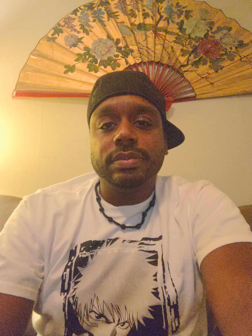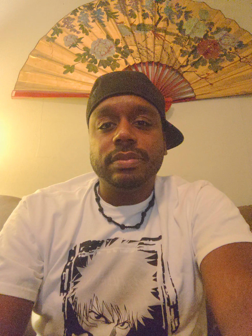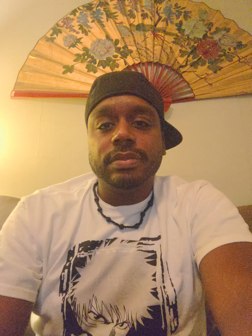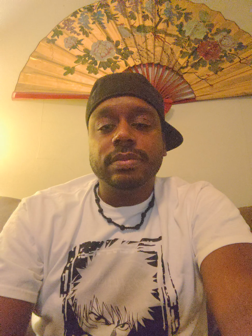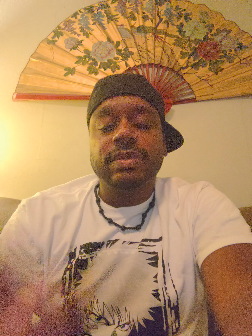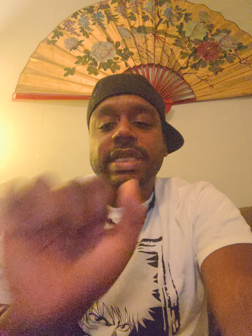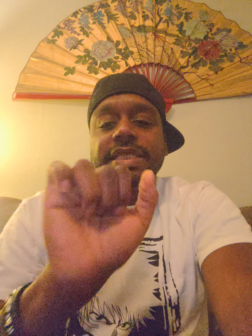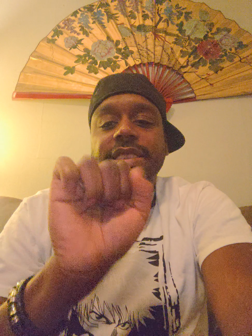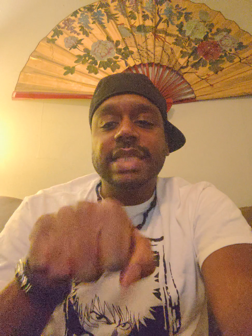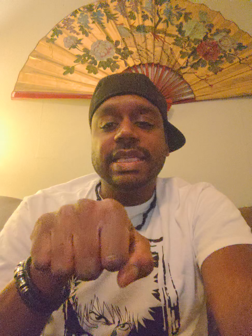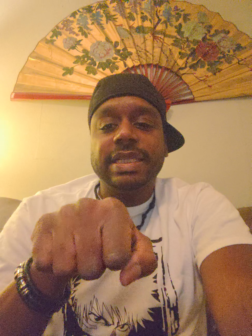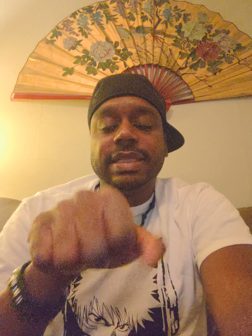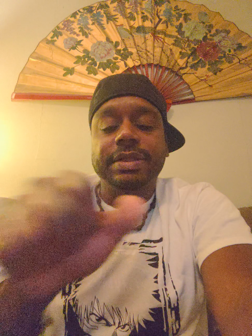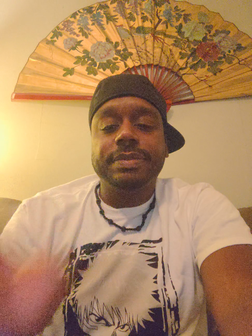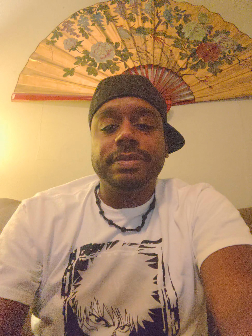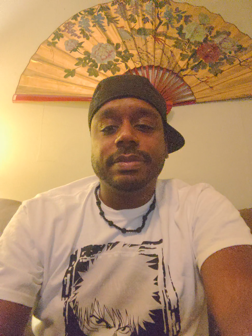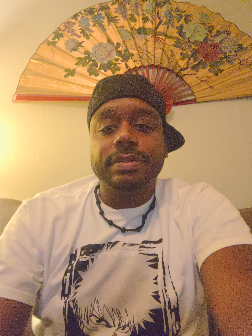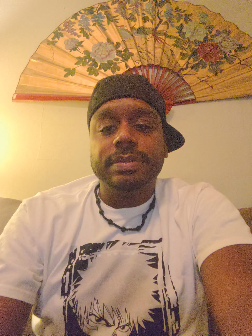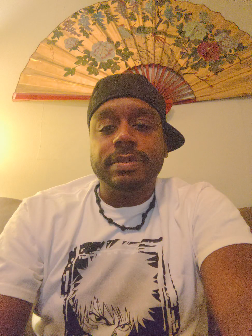yes